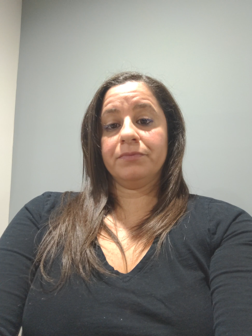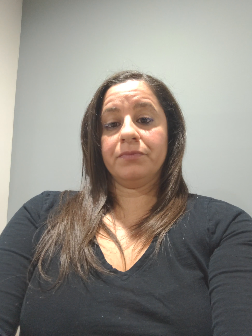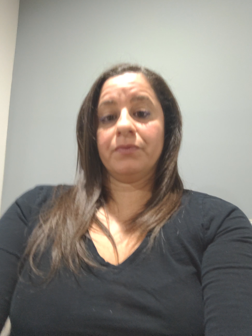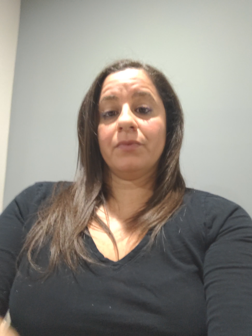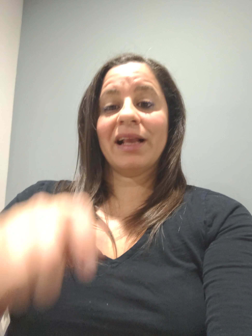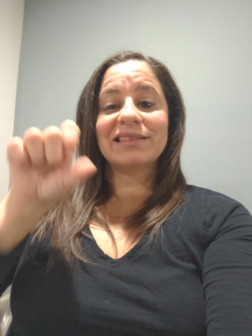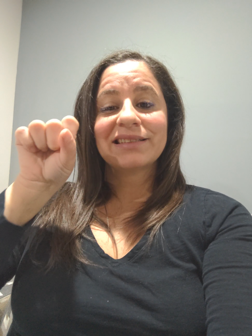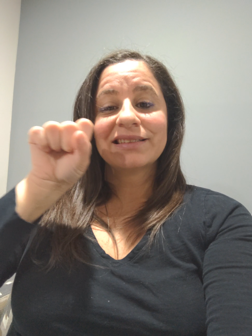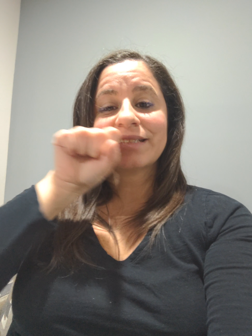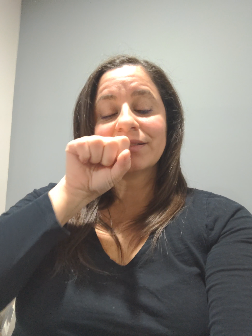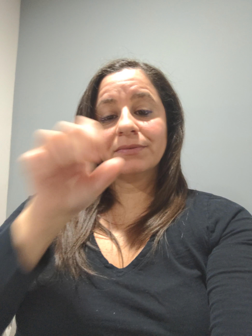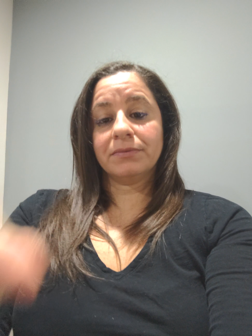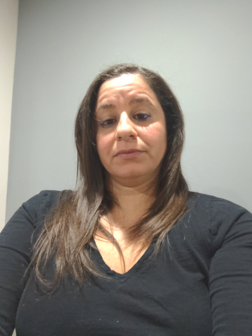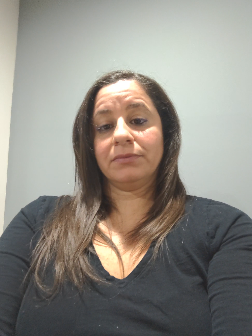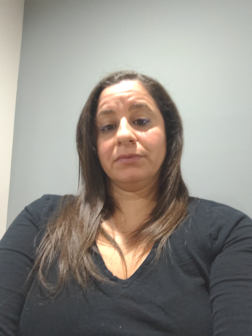carrot